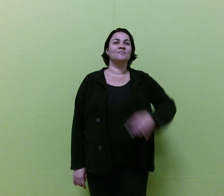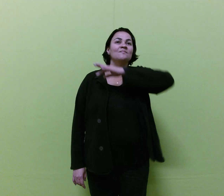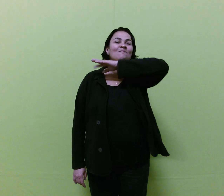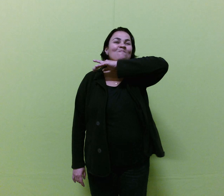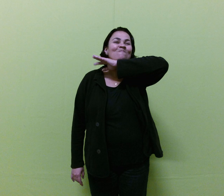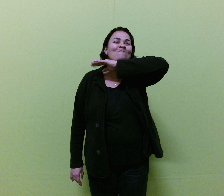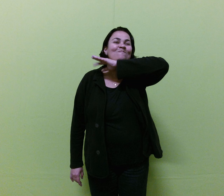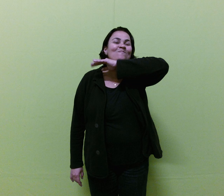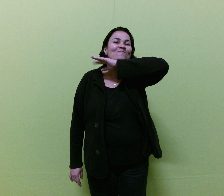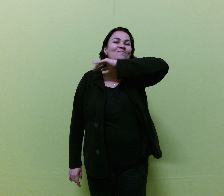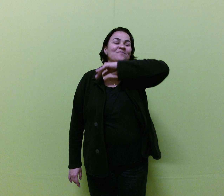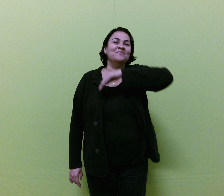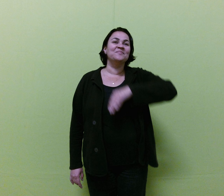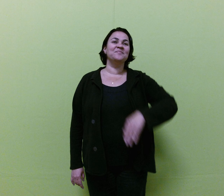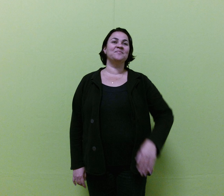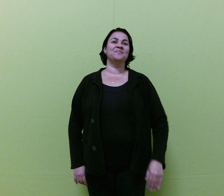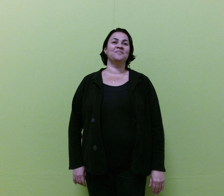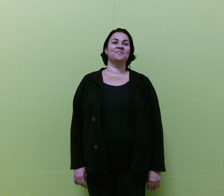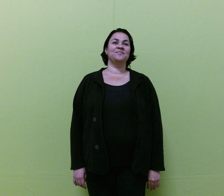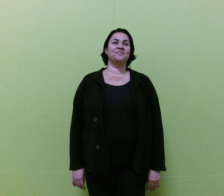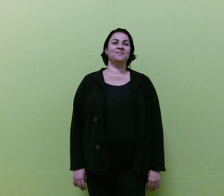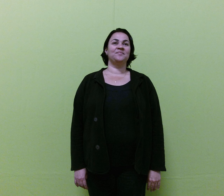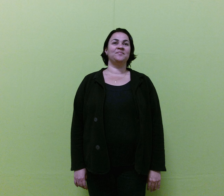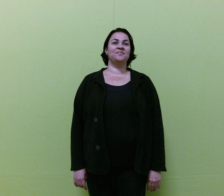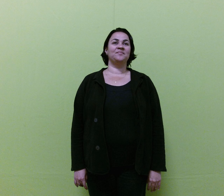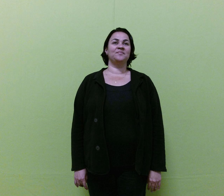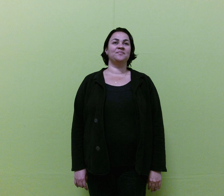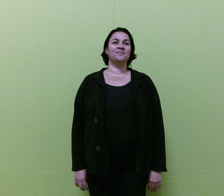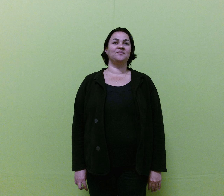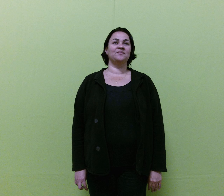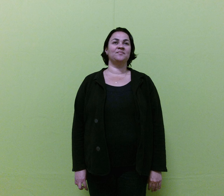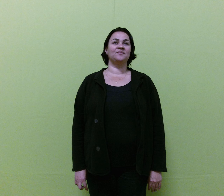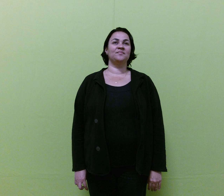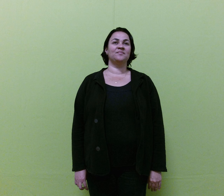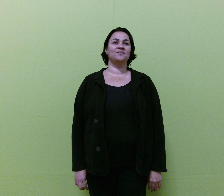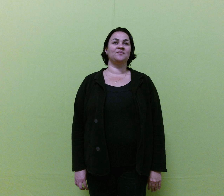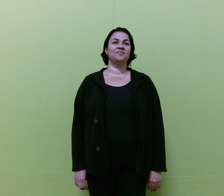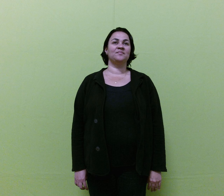ruim